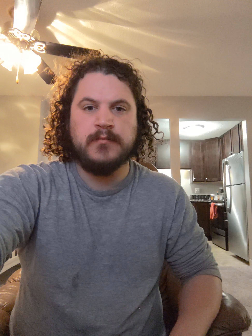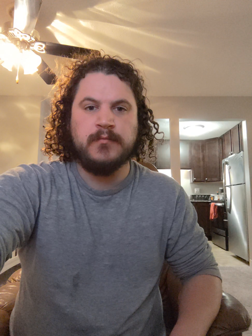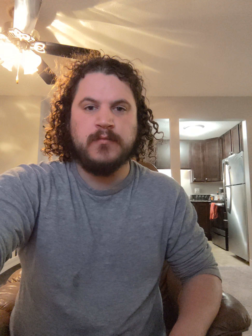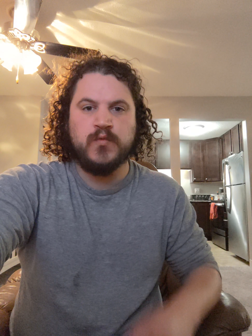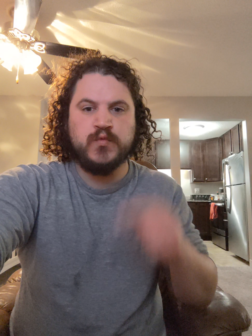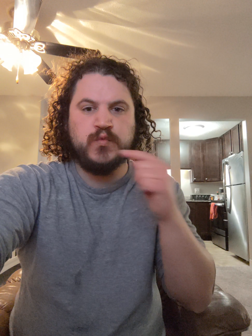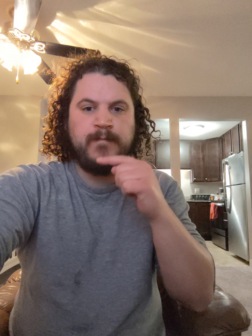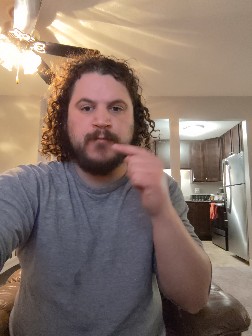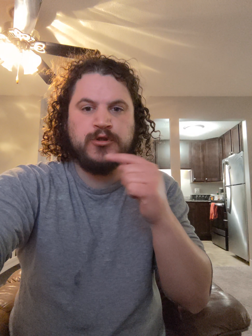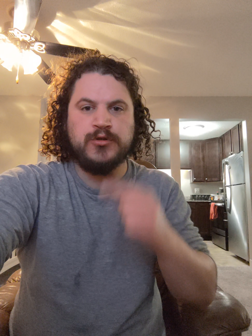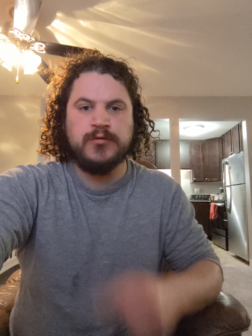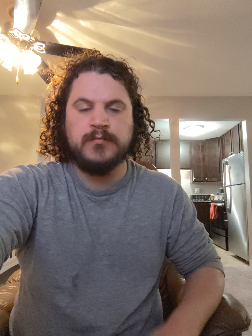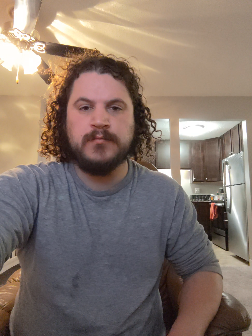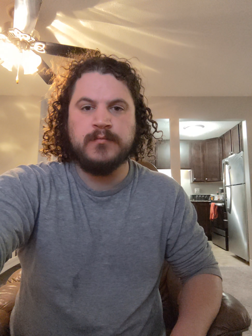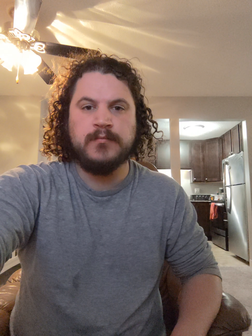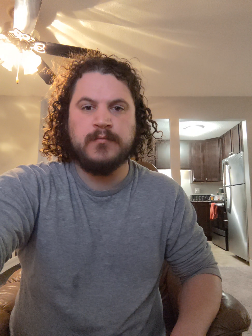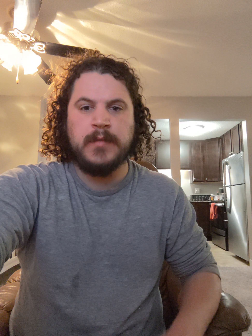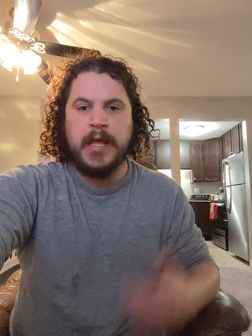toothbrush